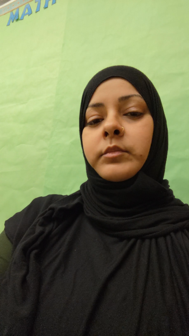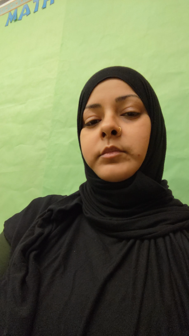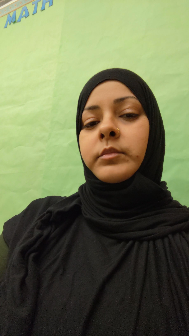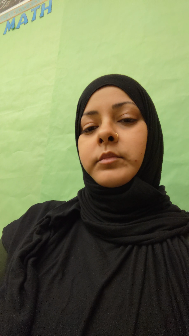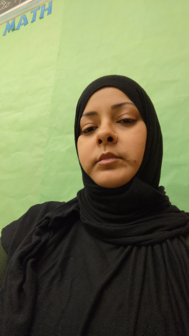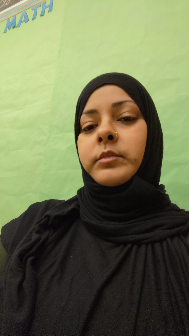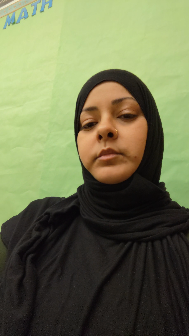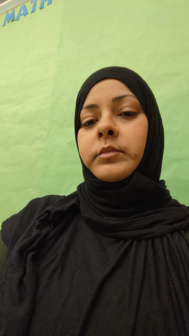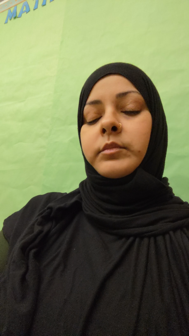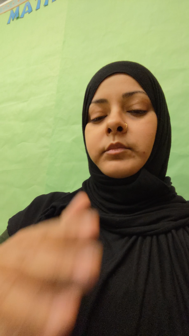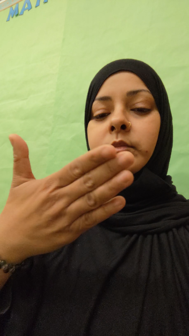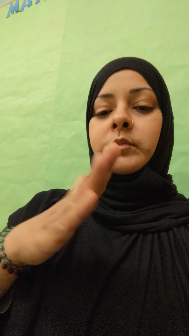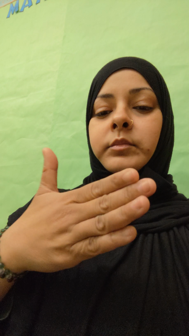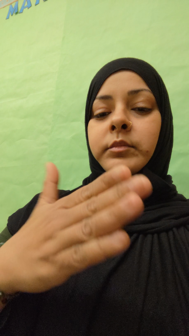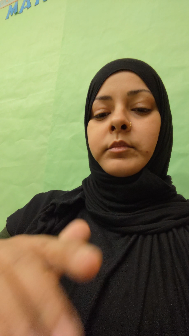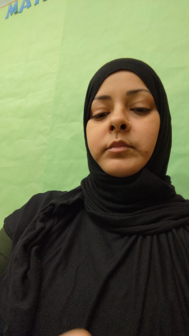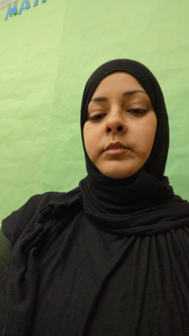share